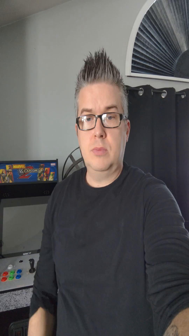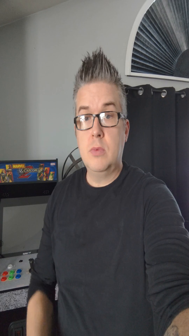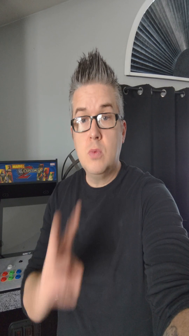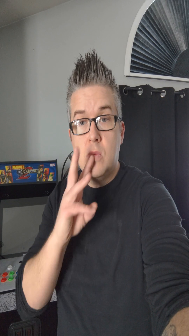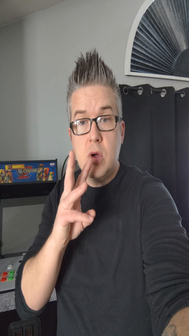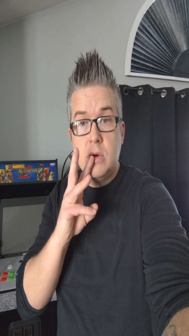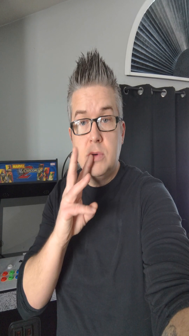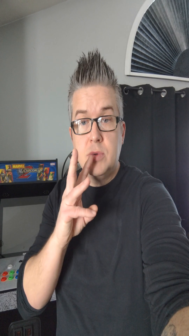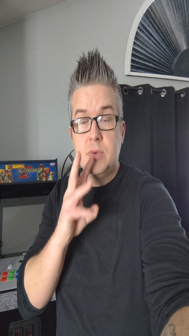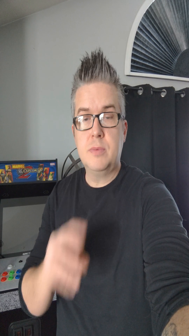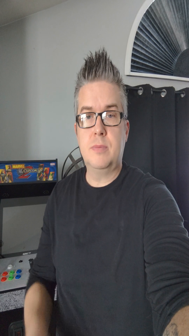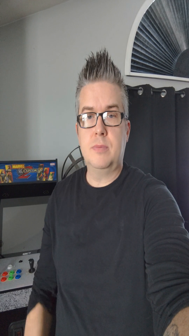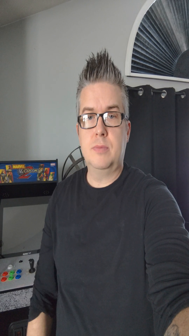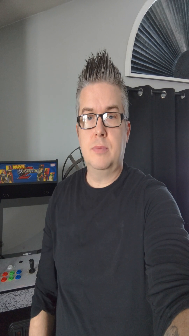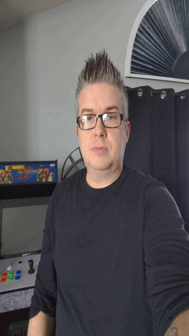water